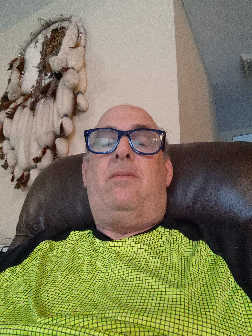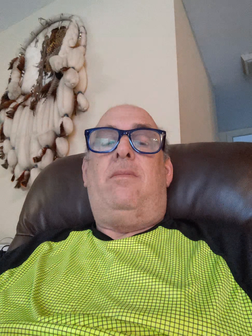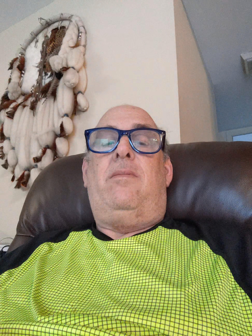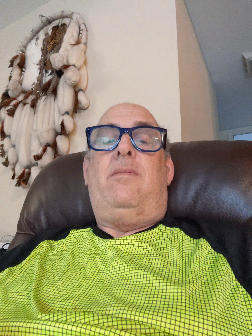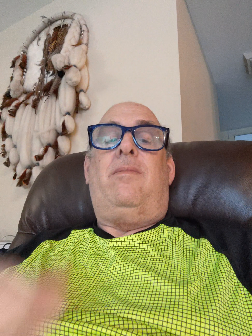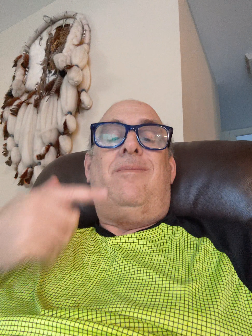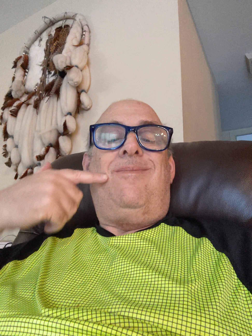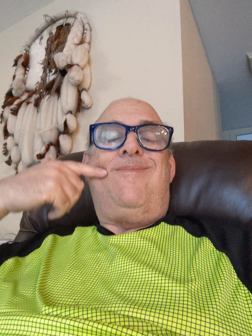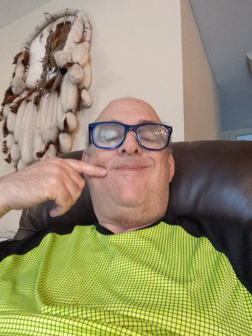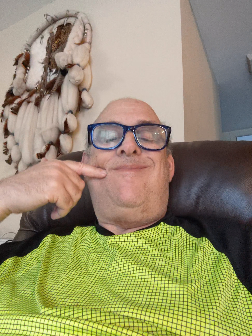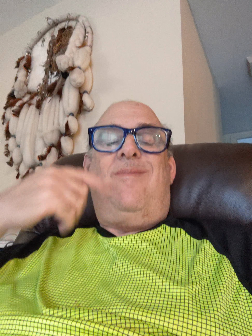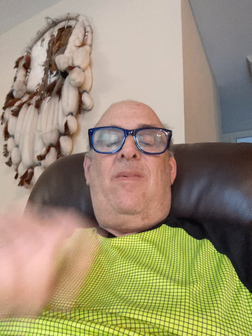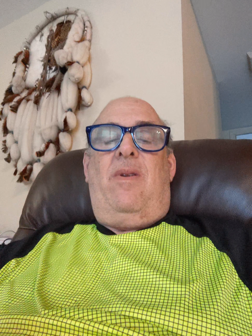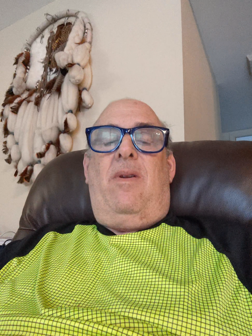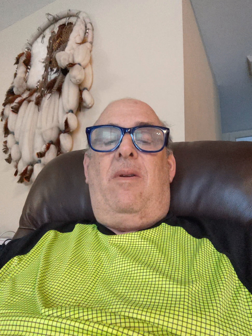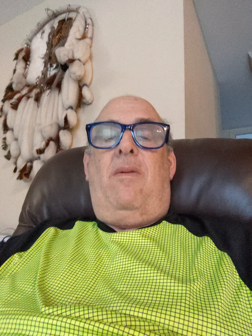smile